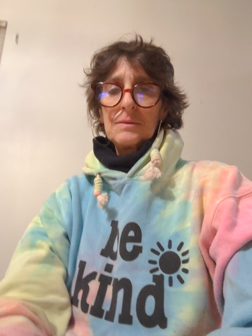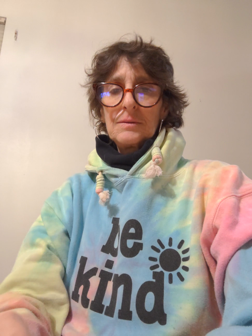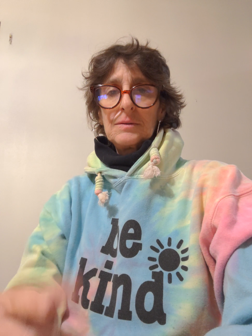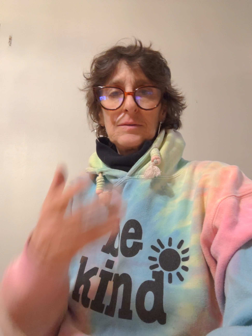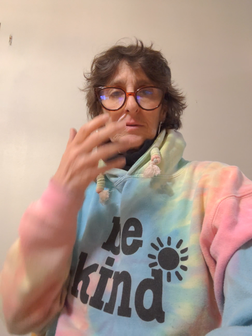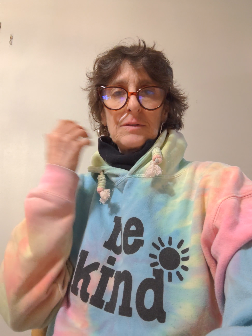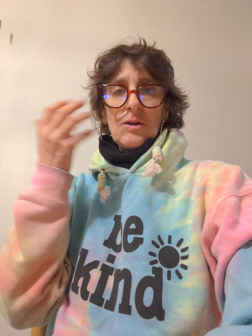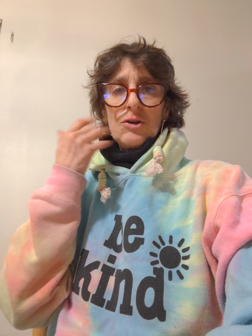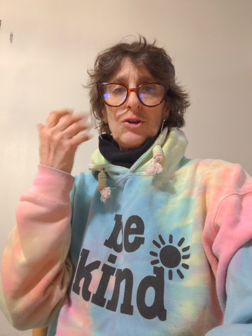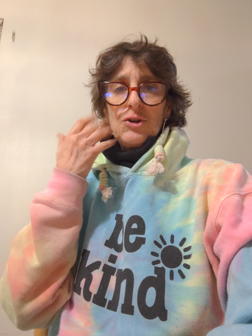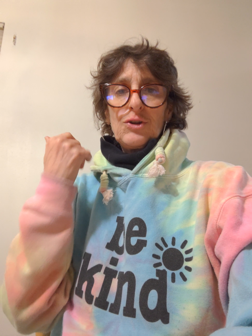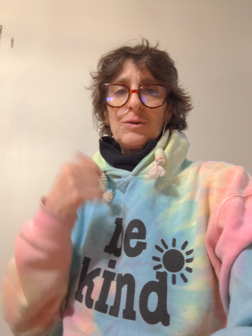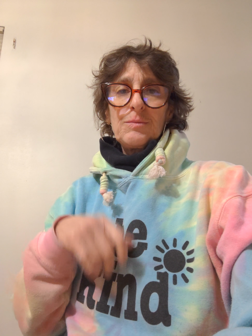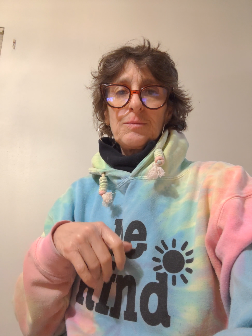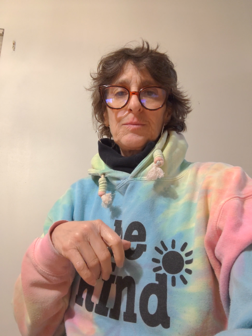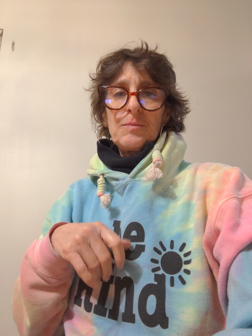tiger